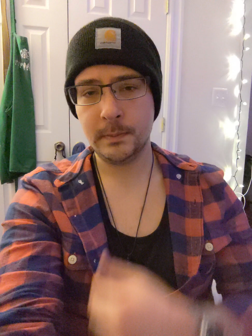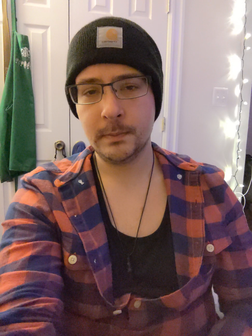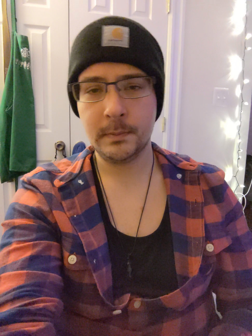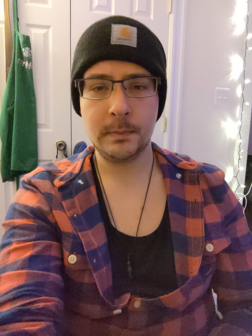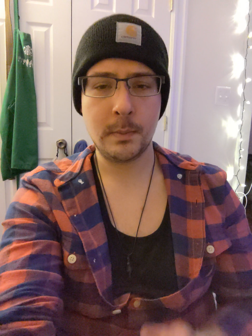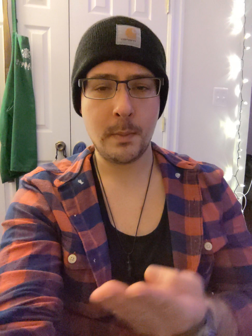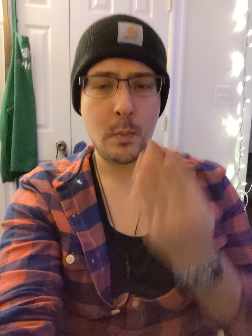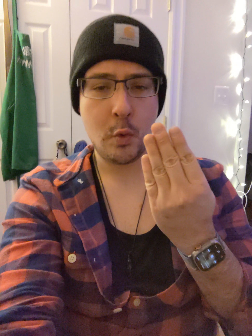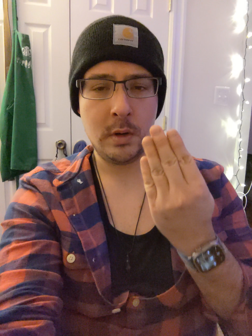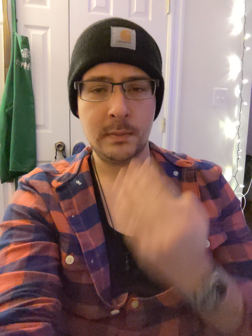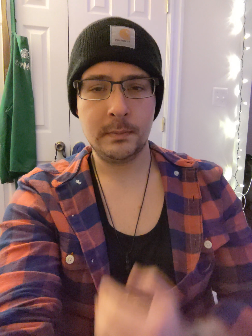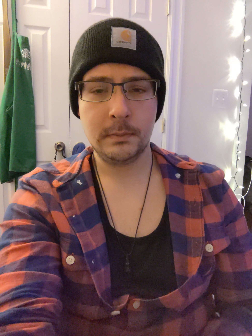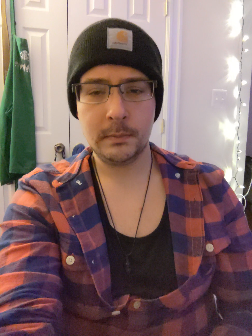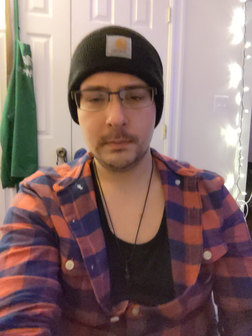morning